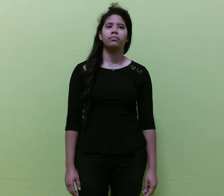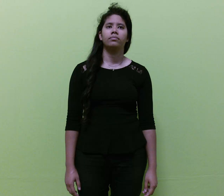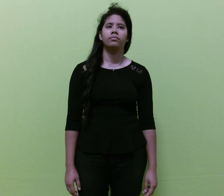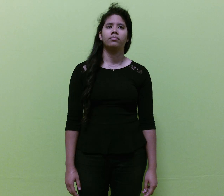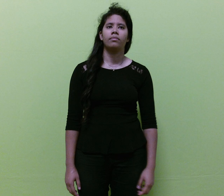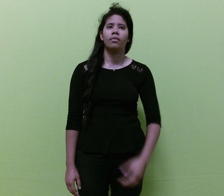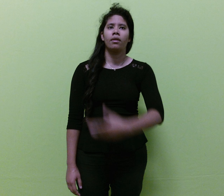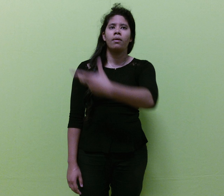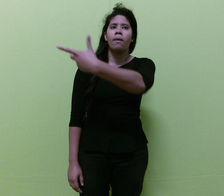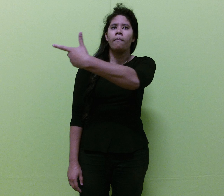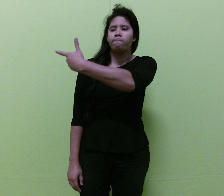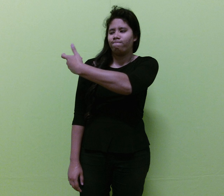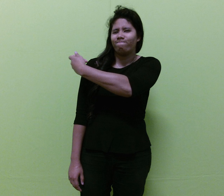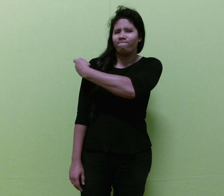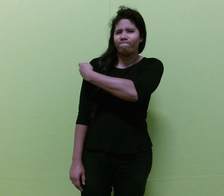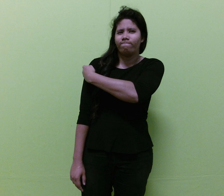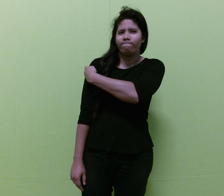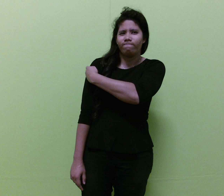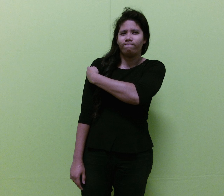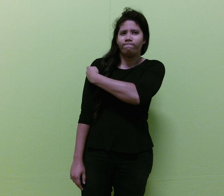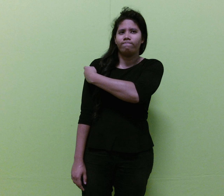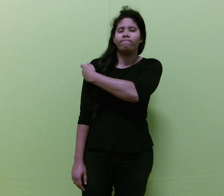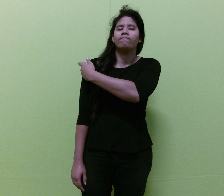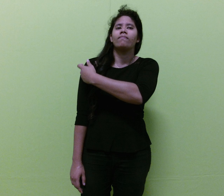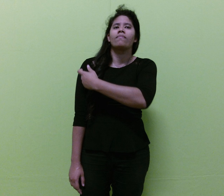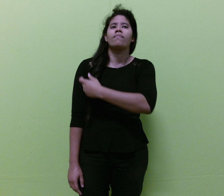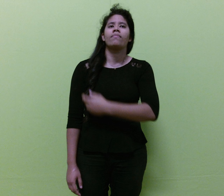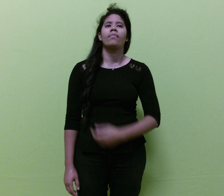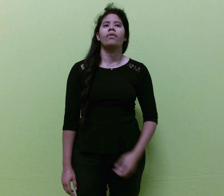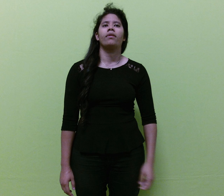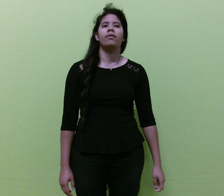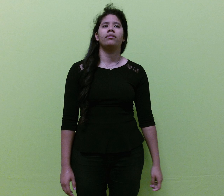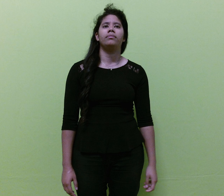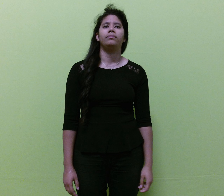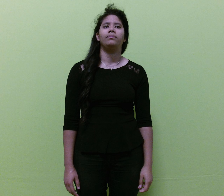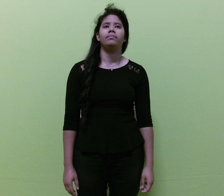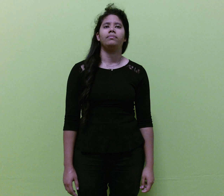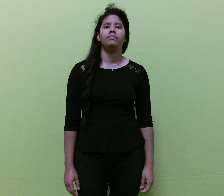vacina